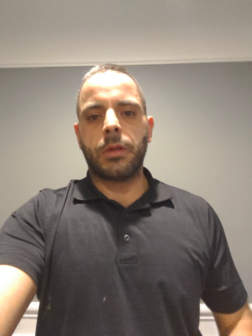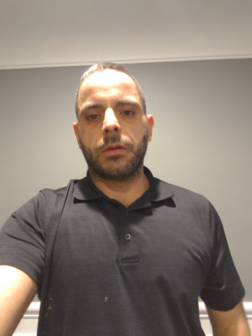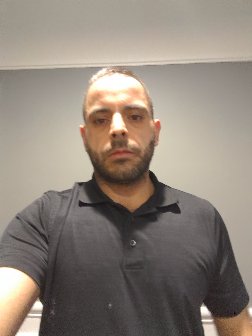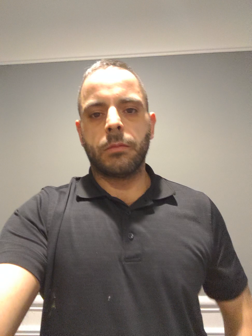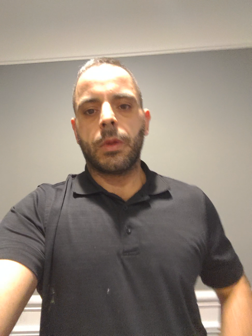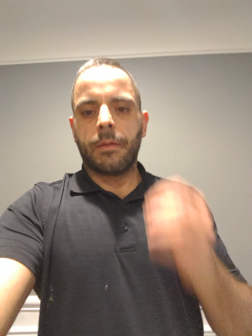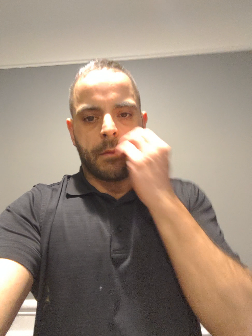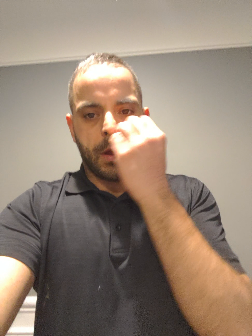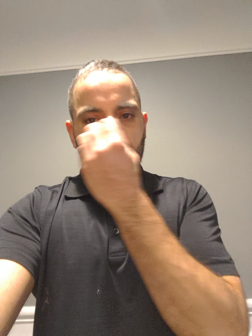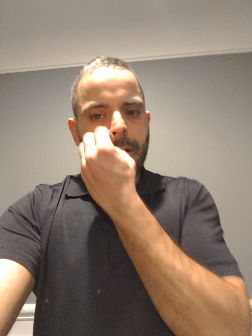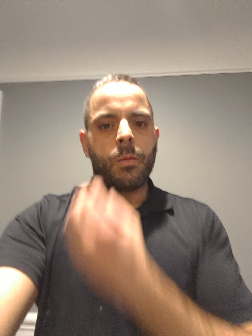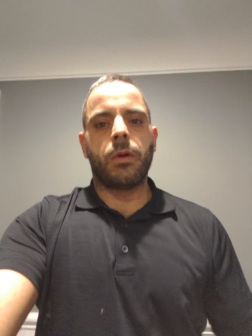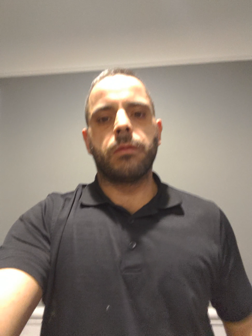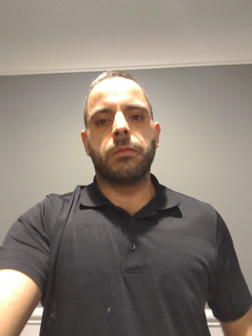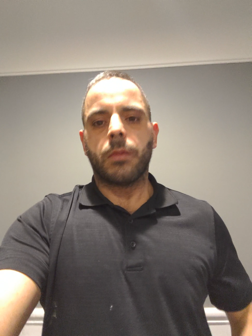flower